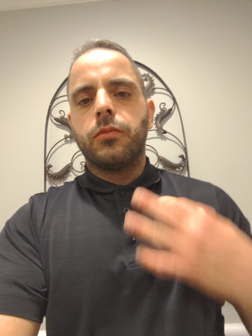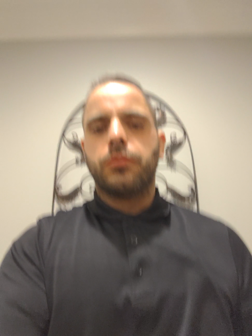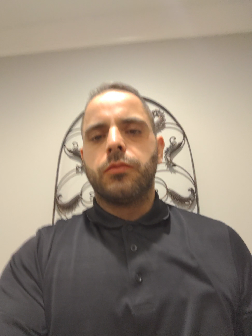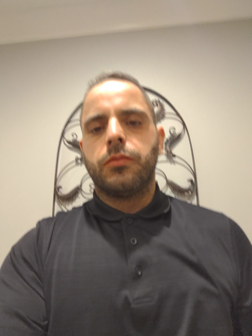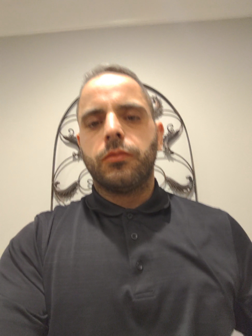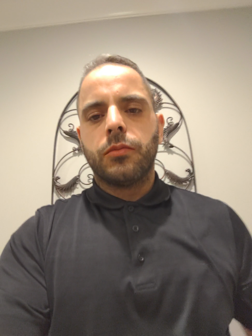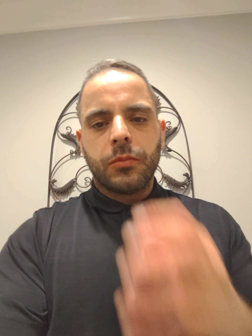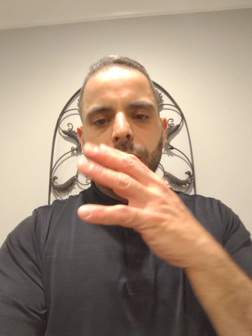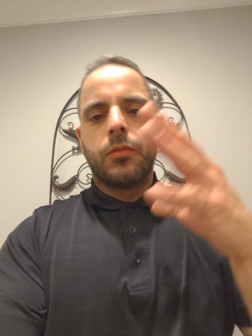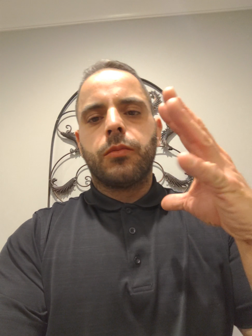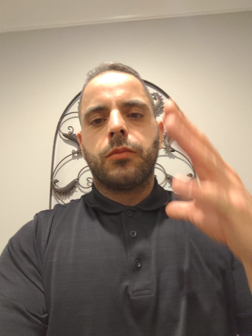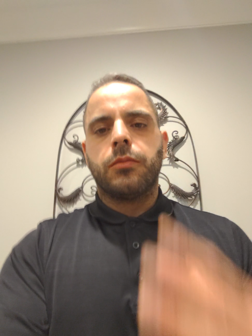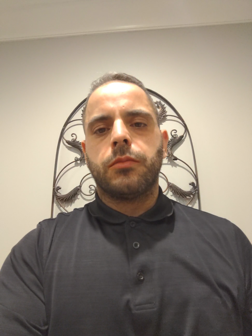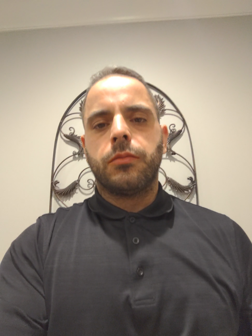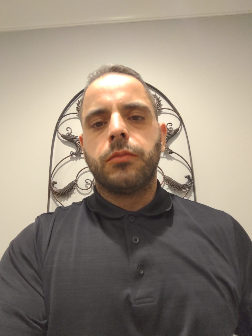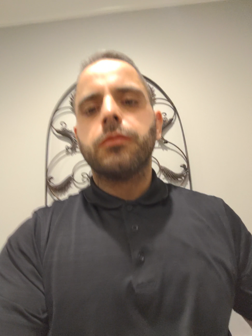balloon